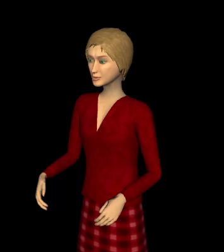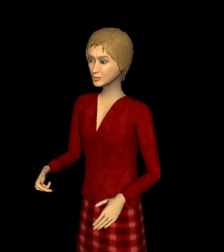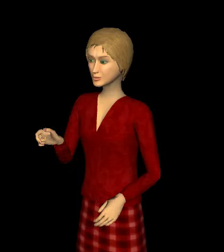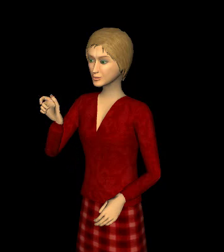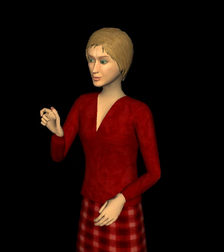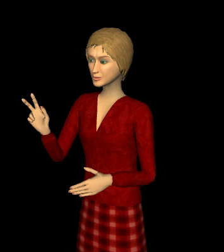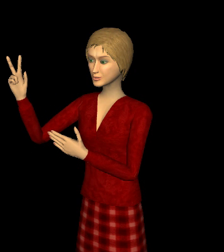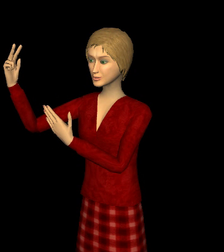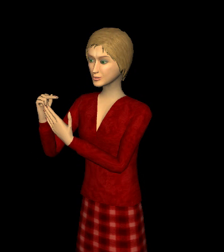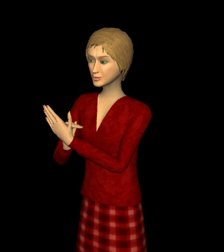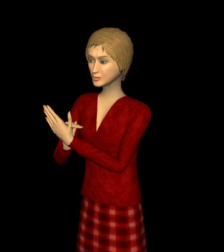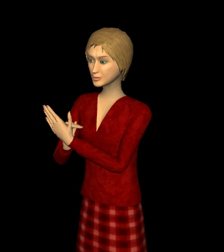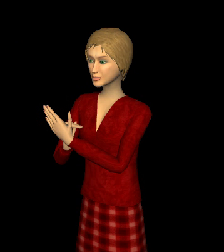فنان